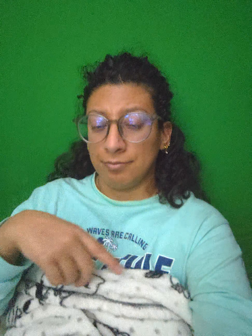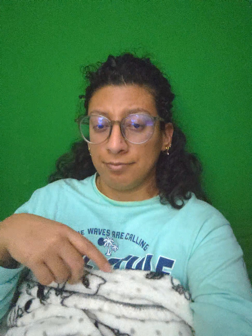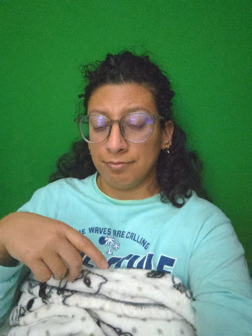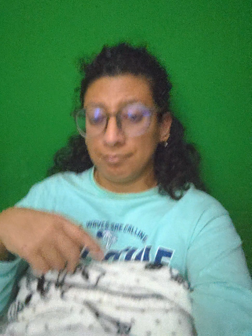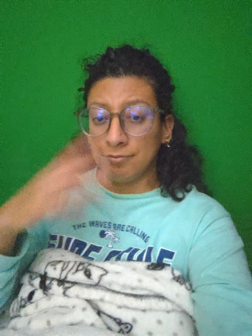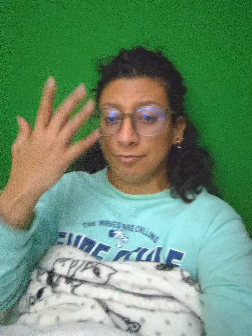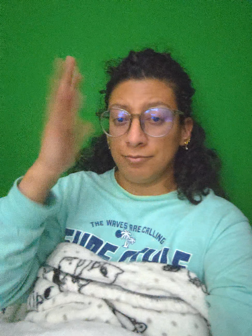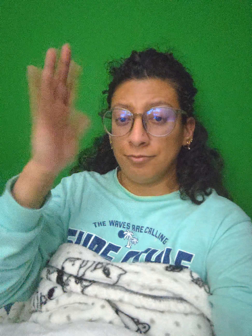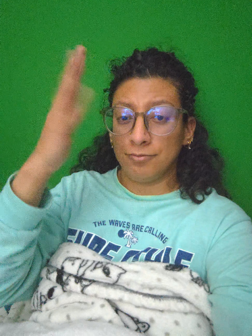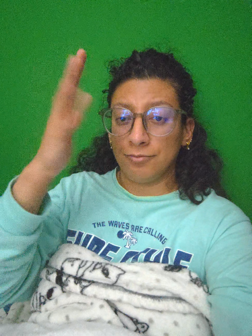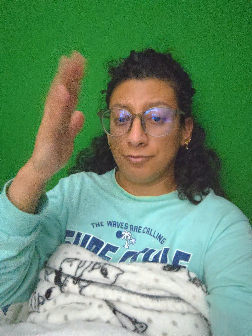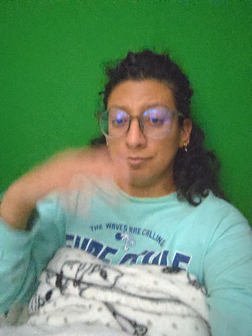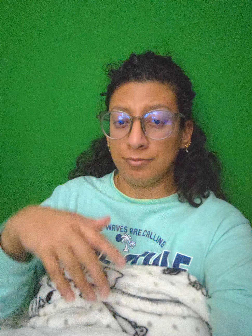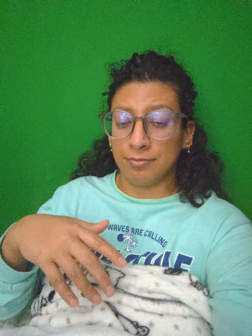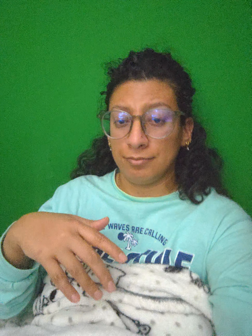tree